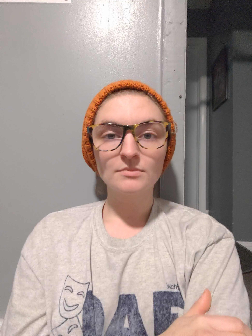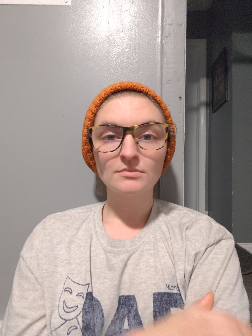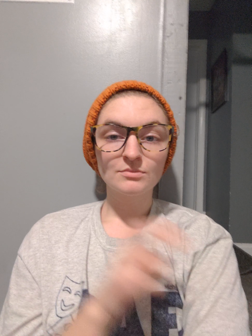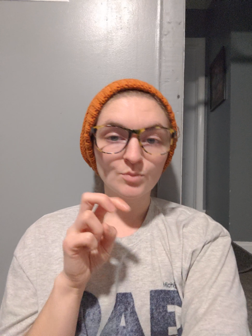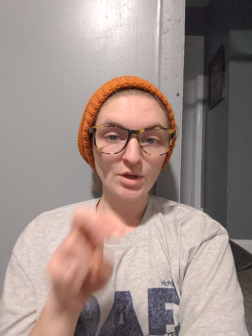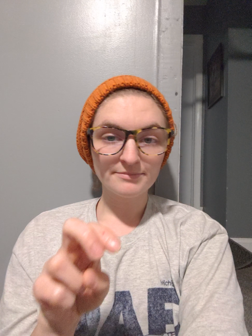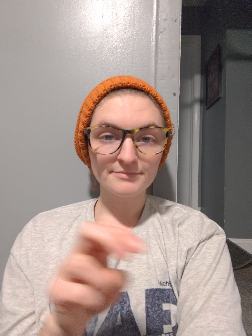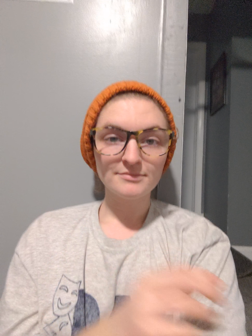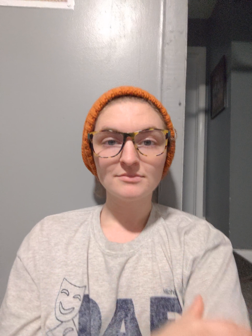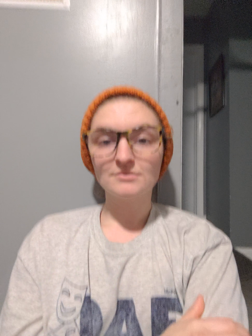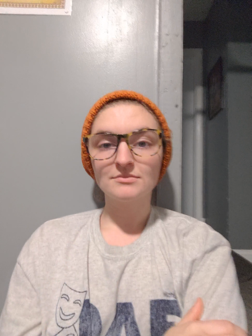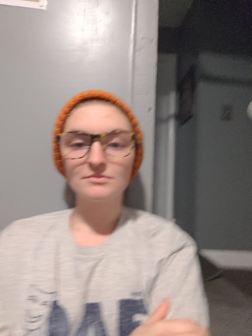ride